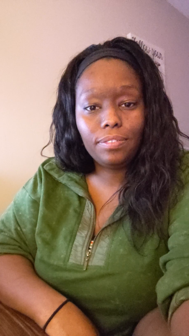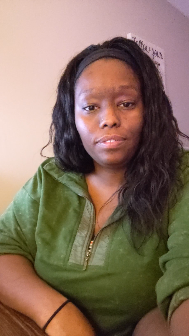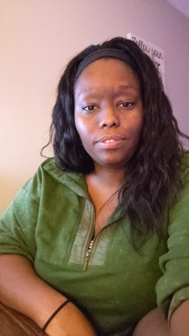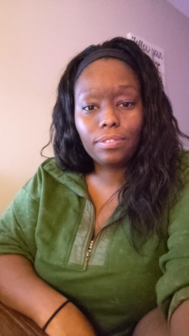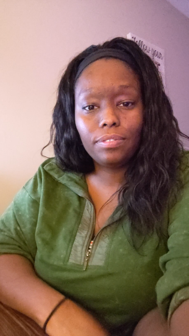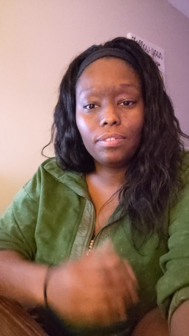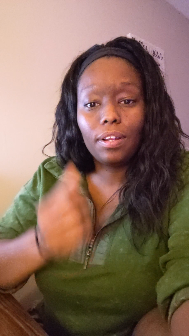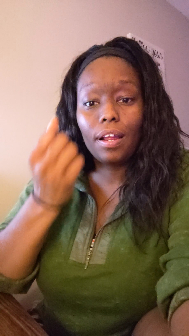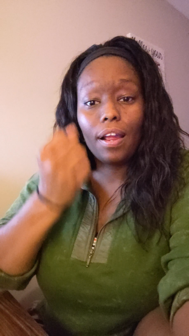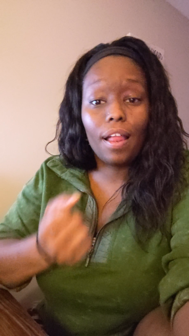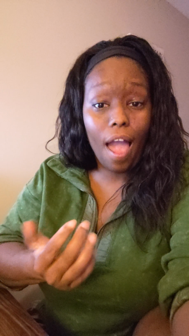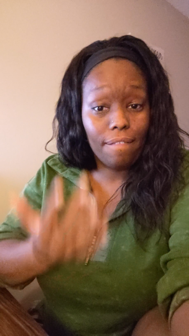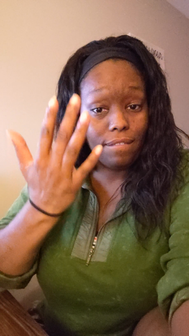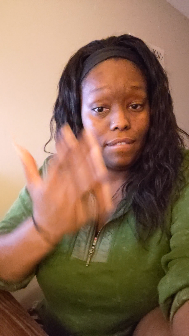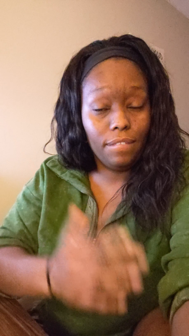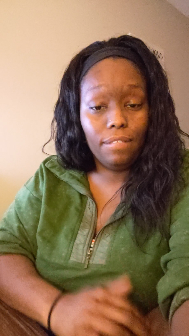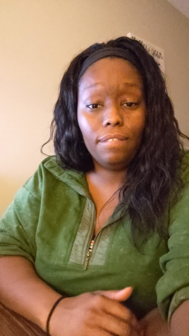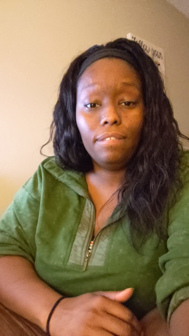gloves